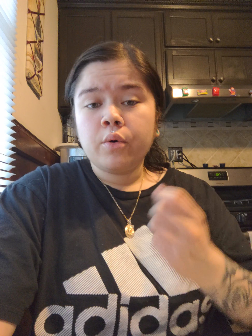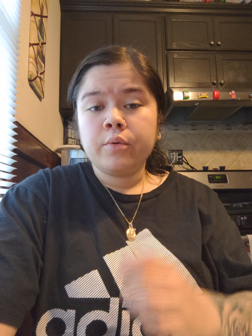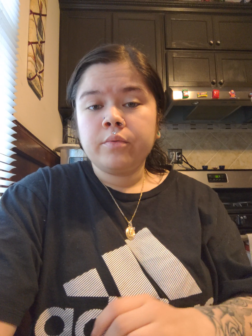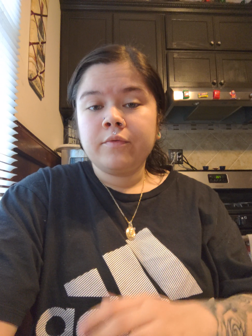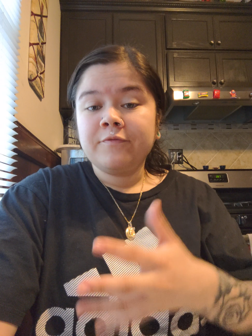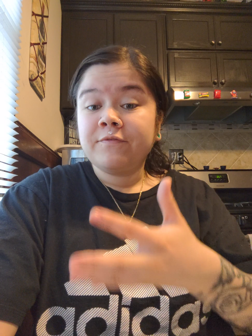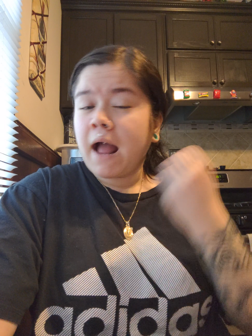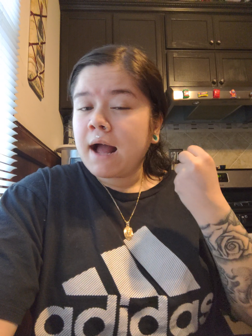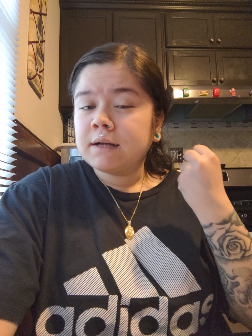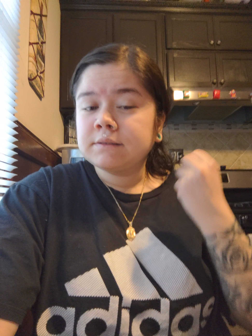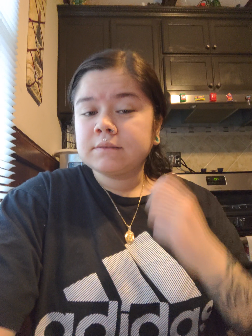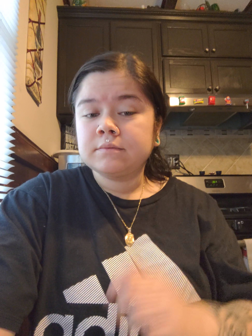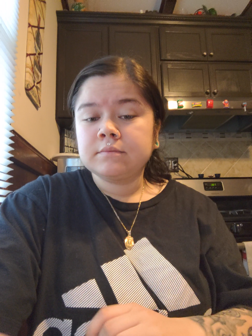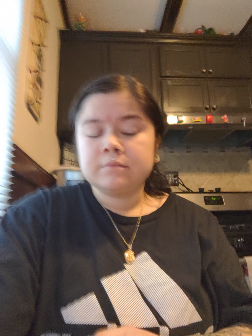fast